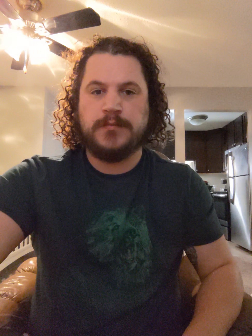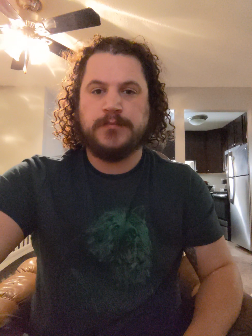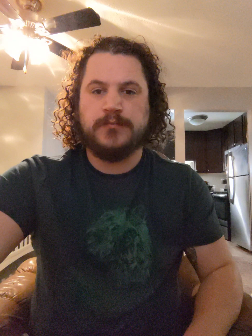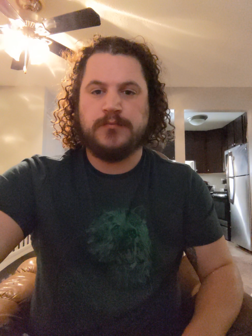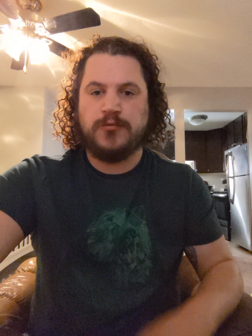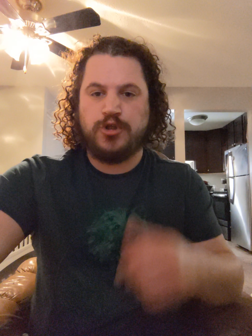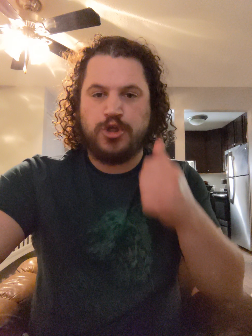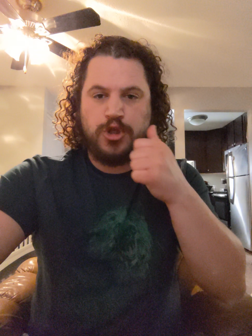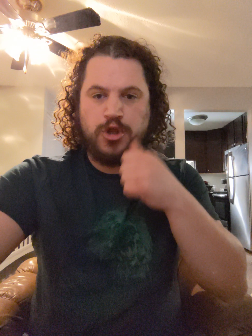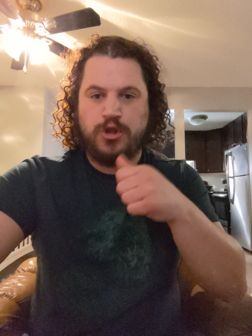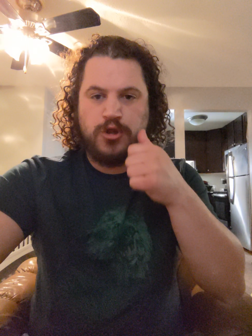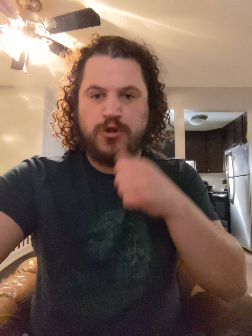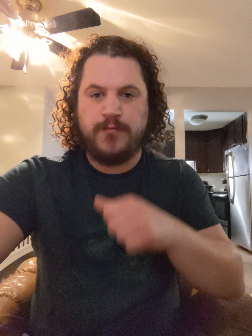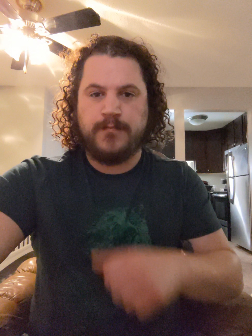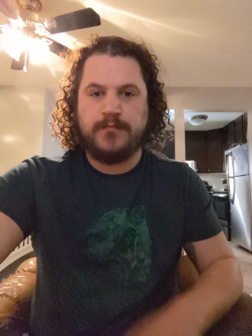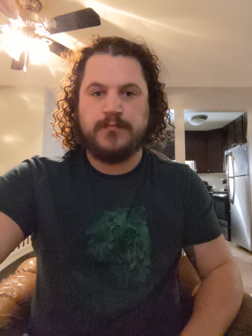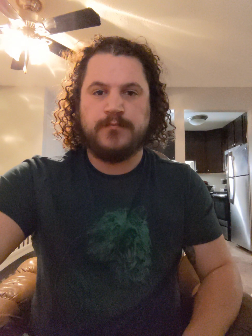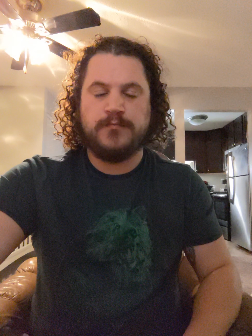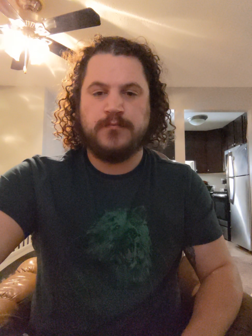girl